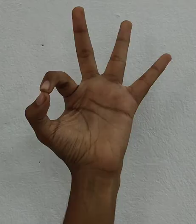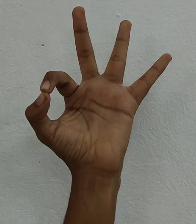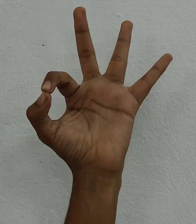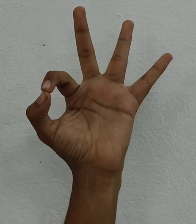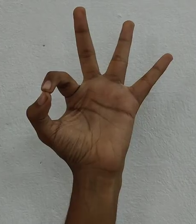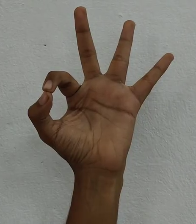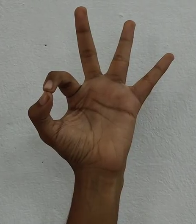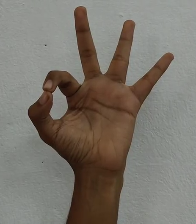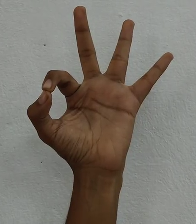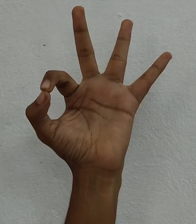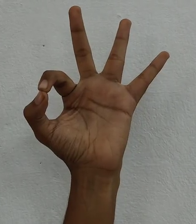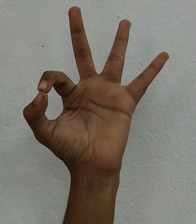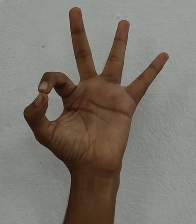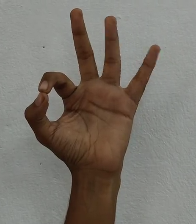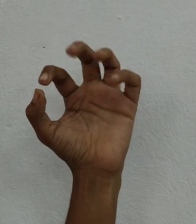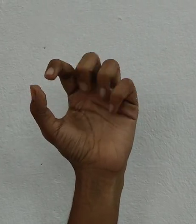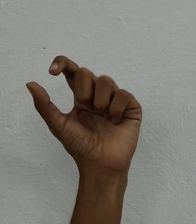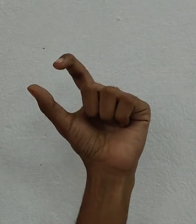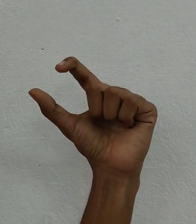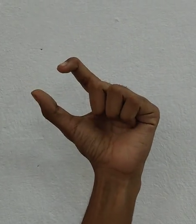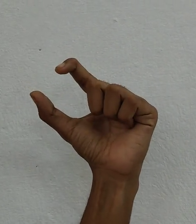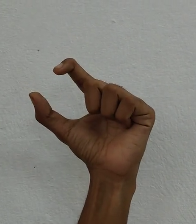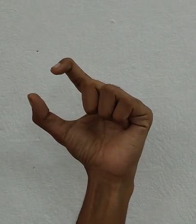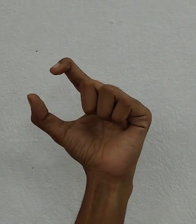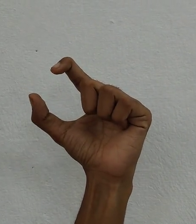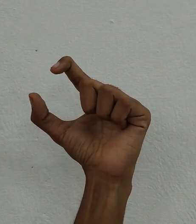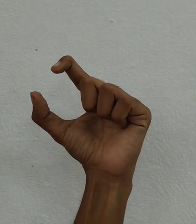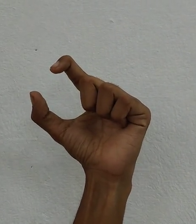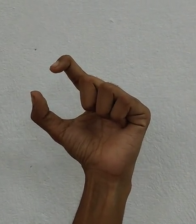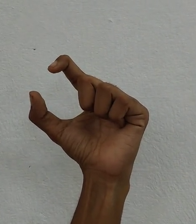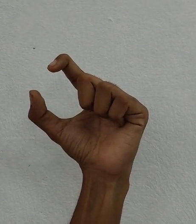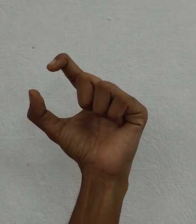ഓ